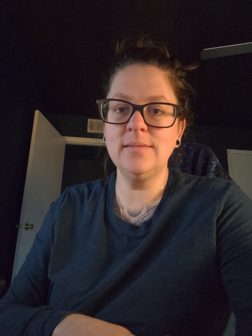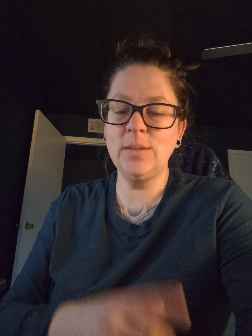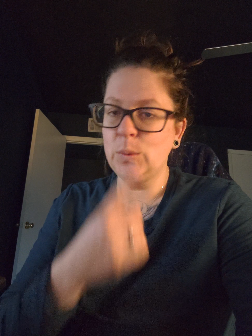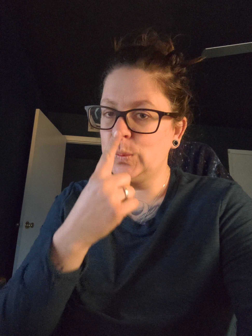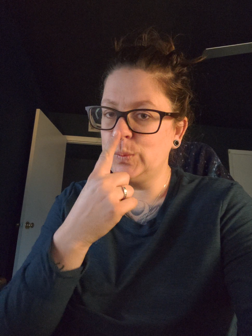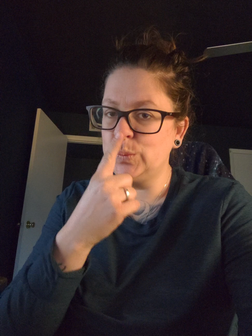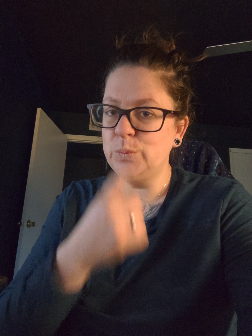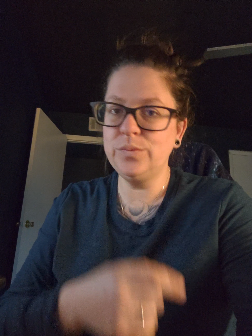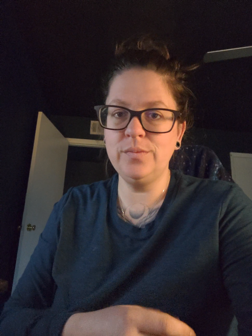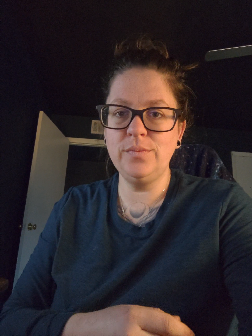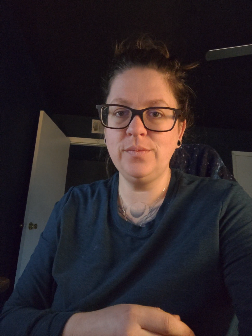nose